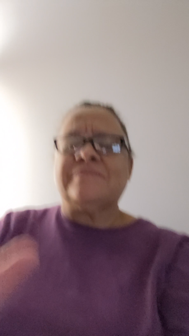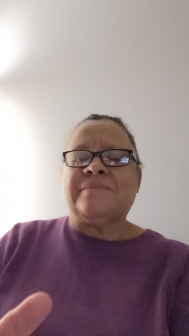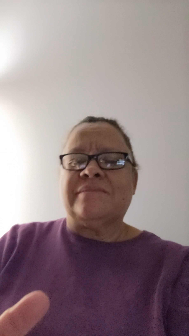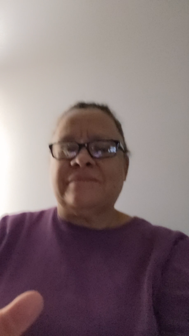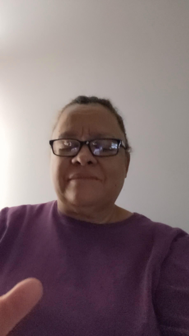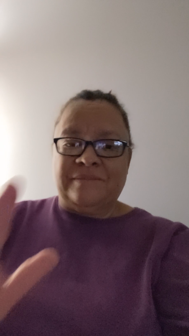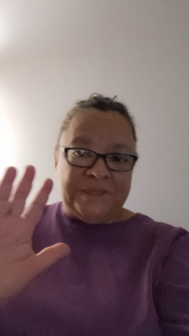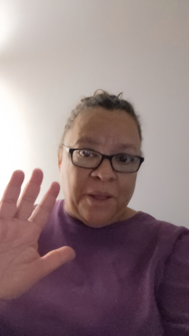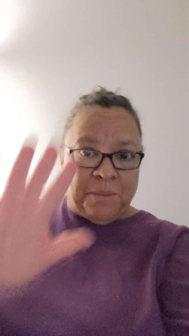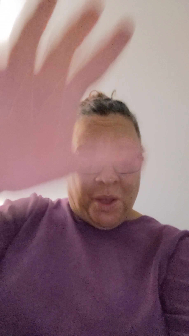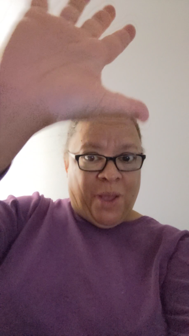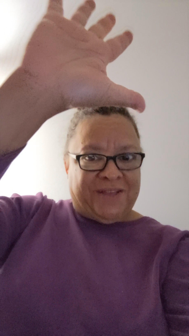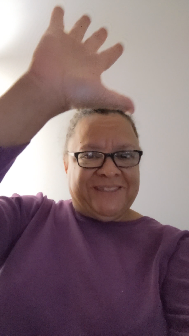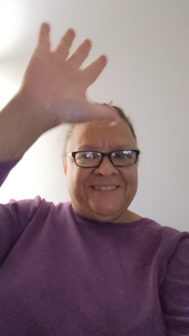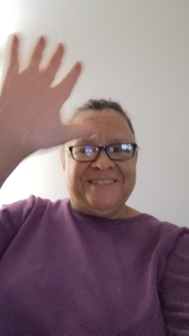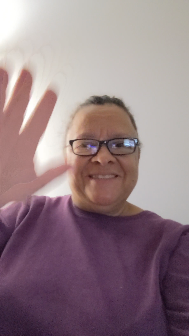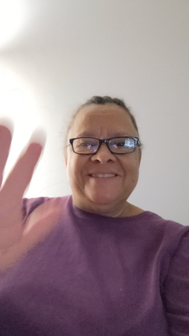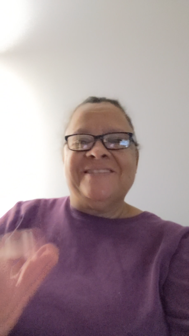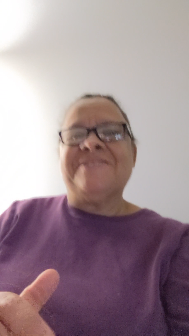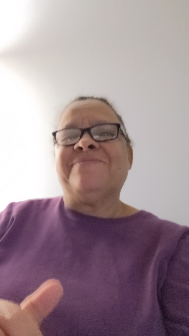give me five